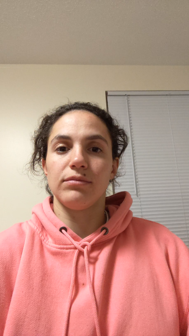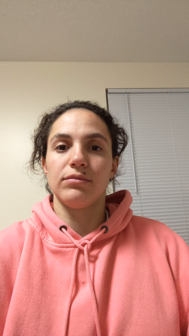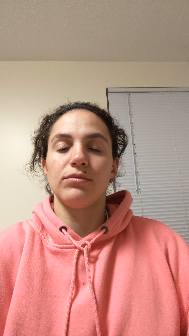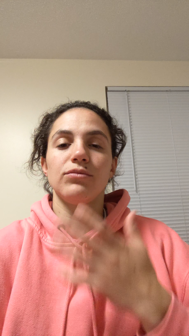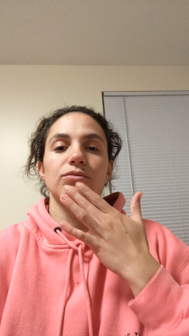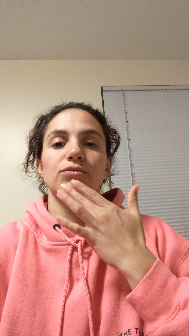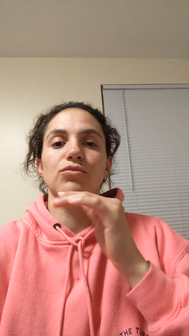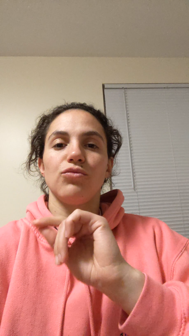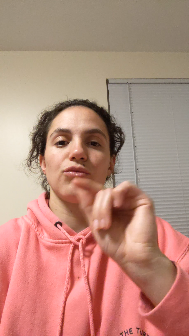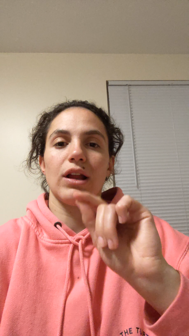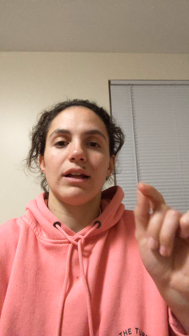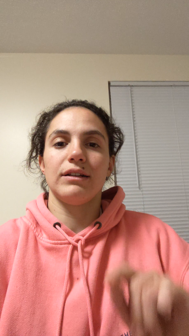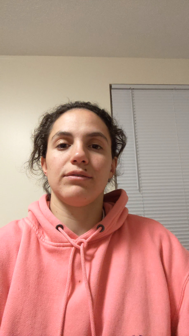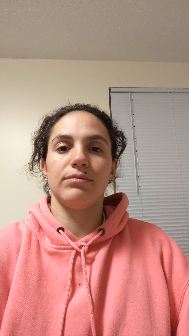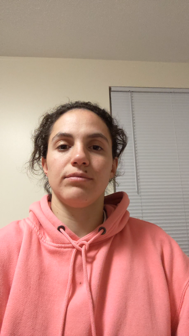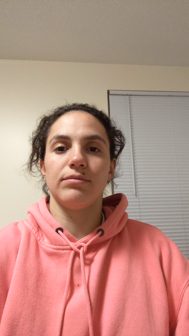crayon